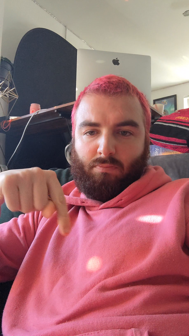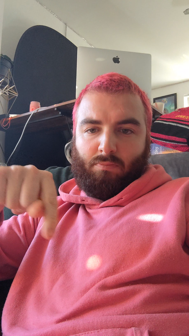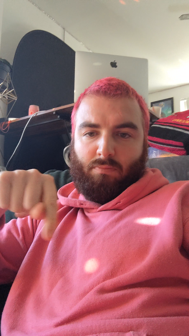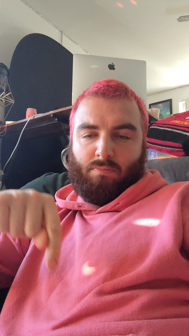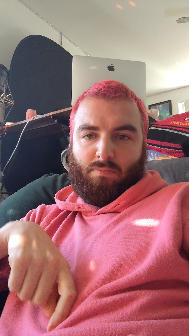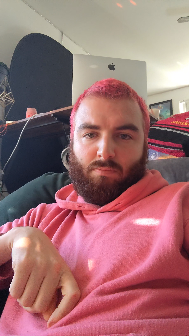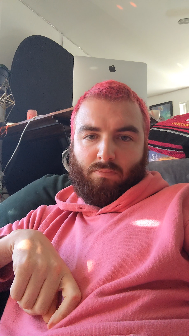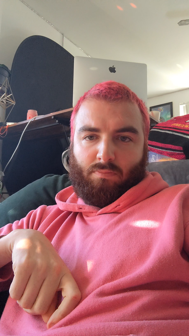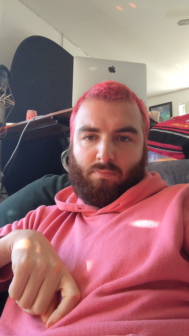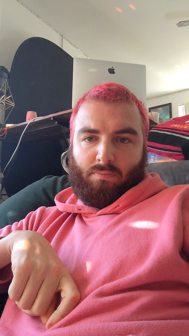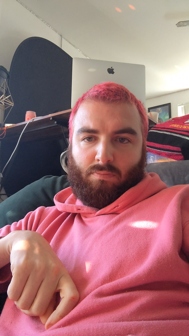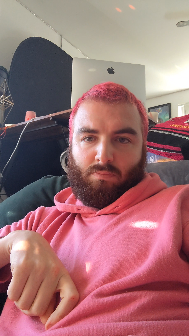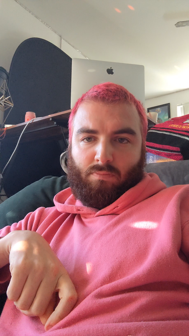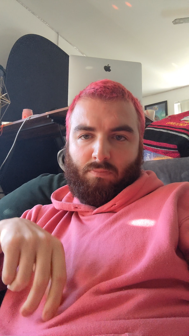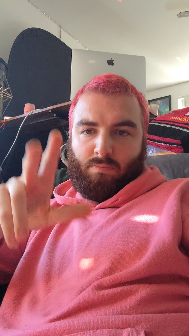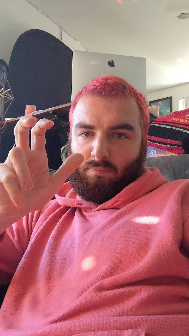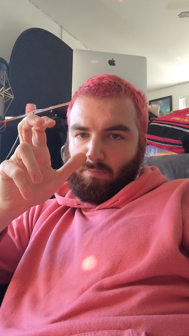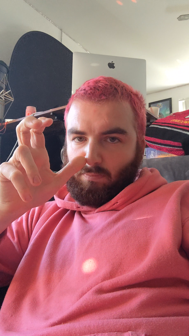ant